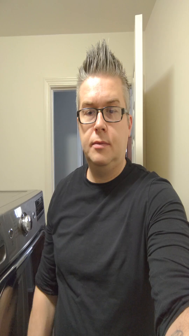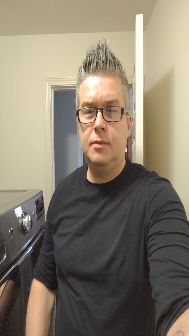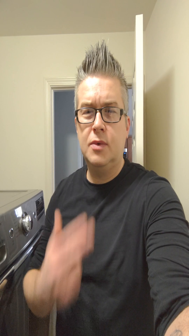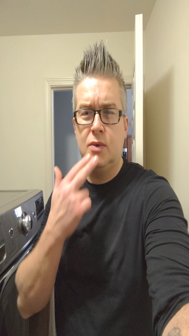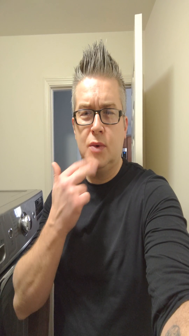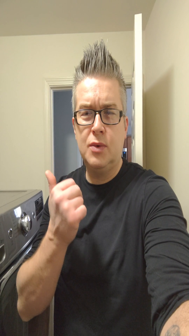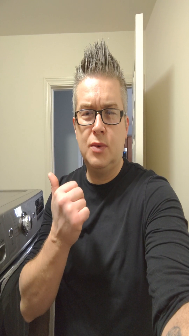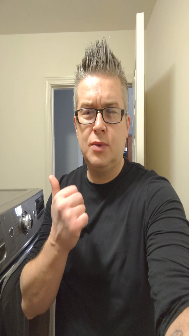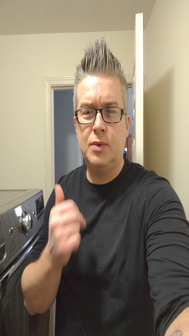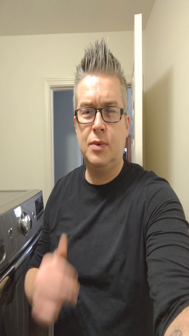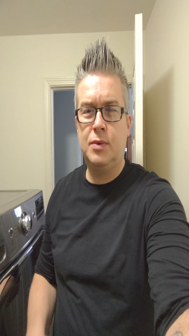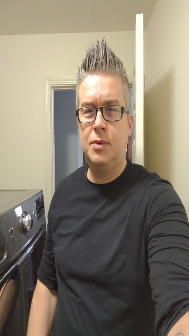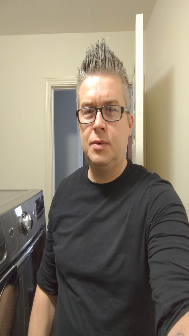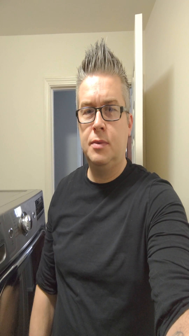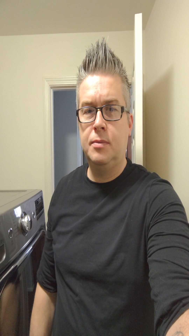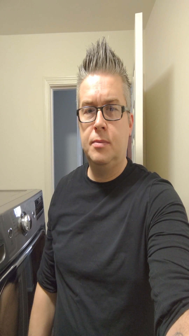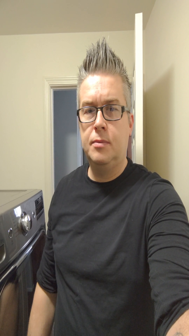cute